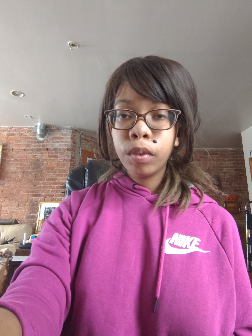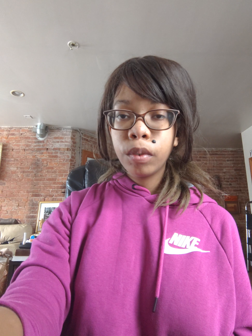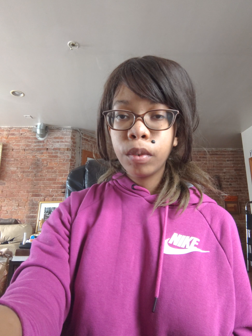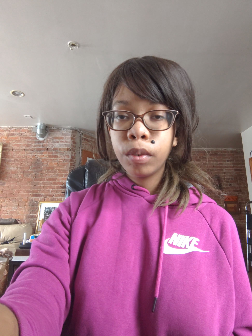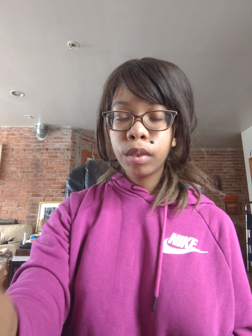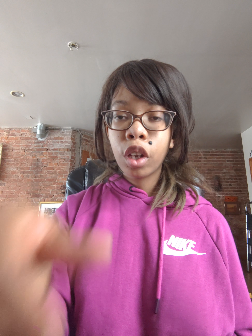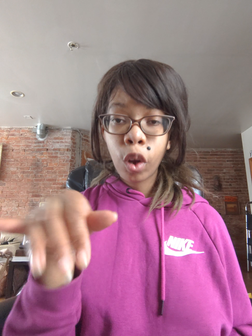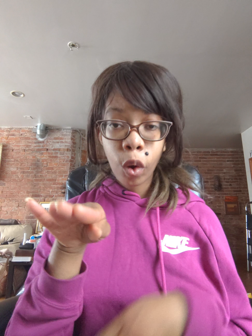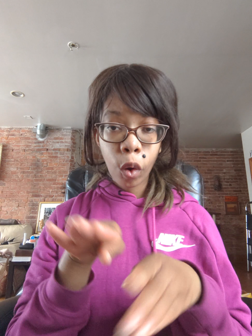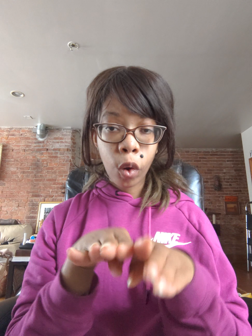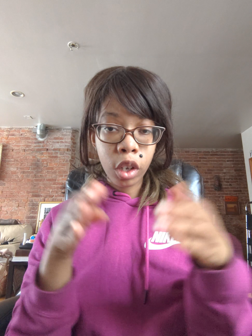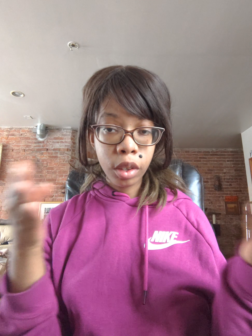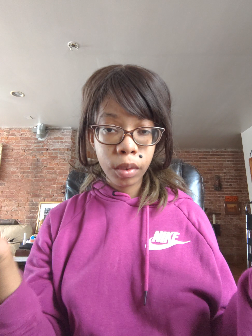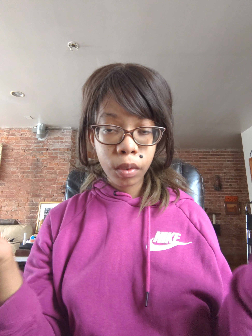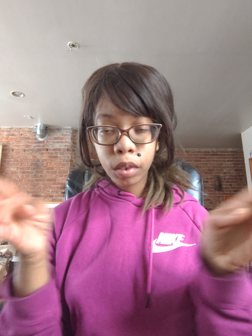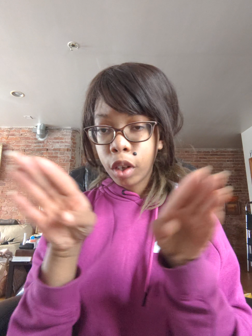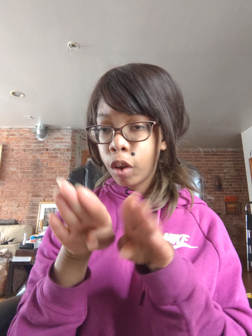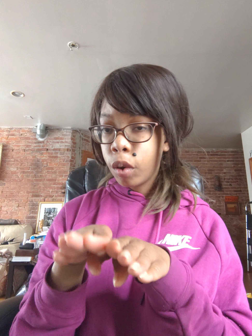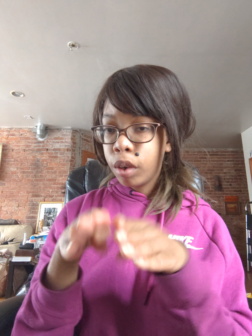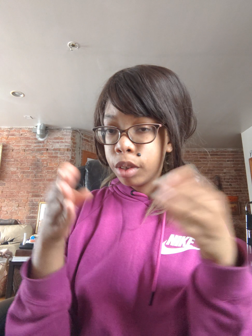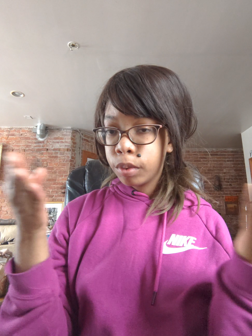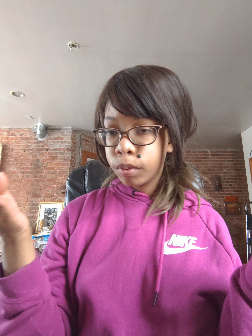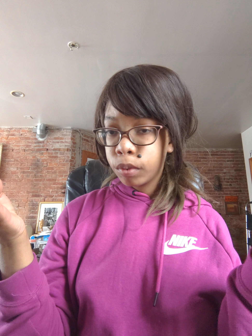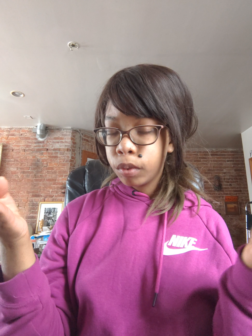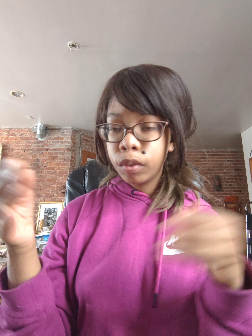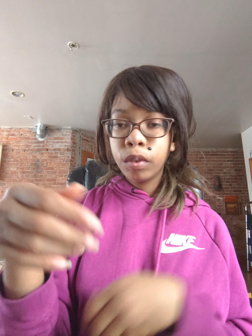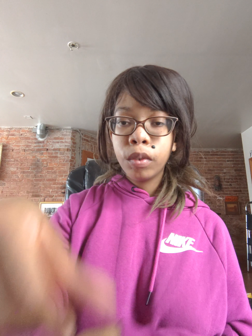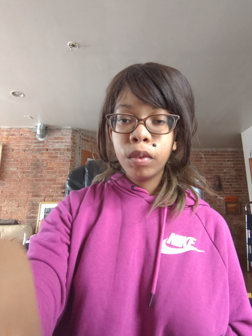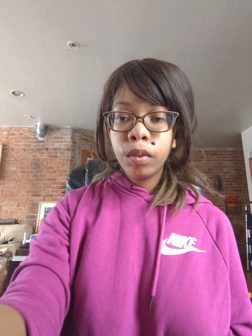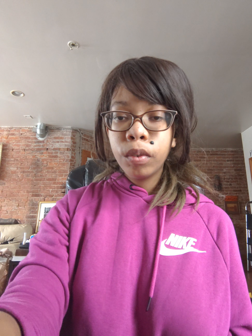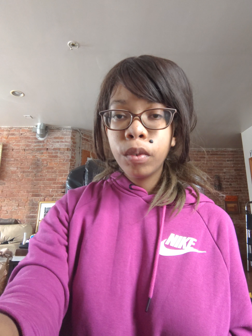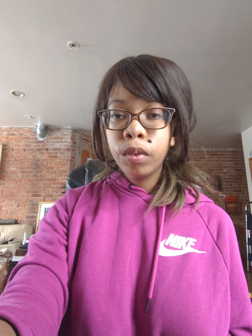open